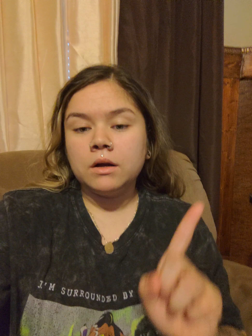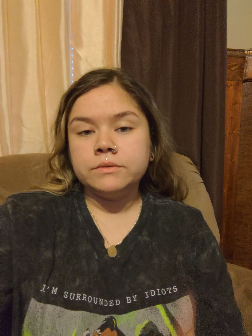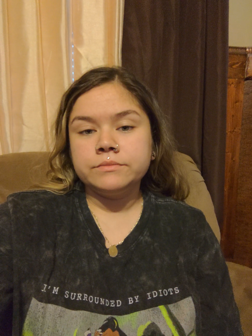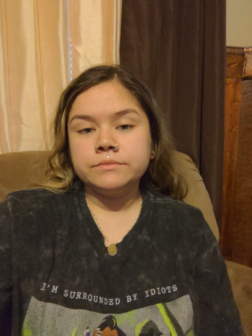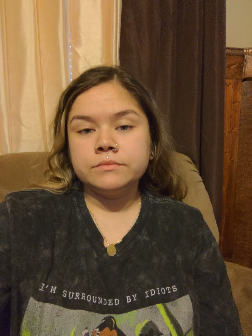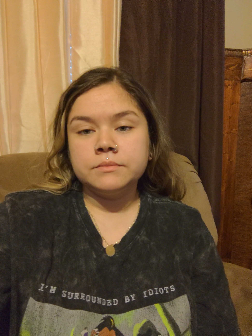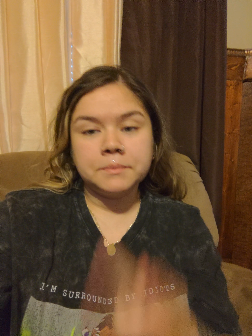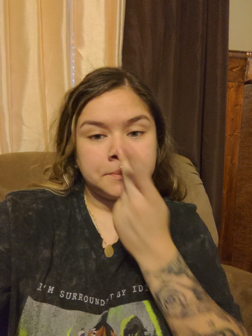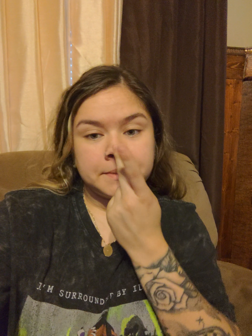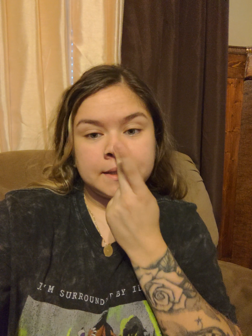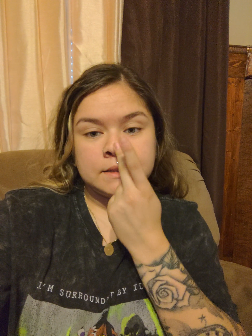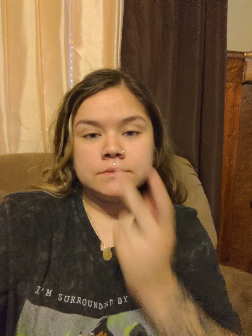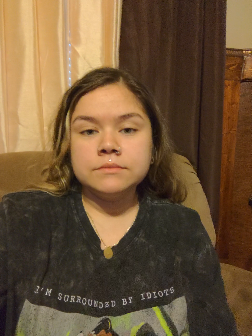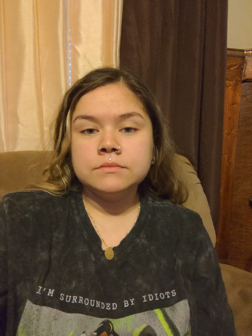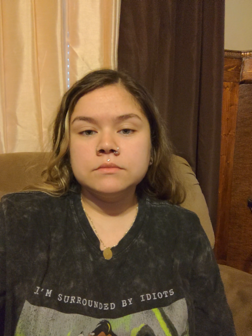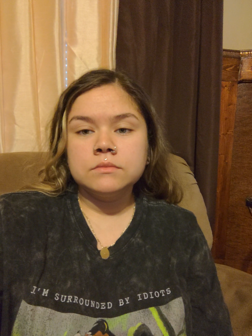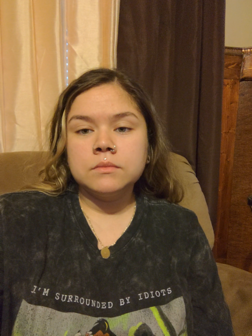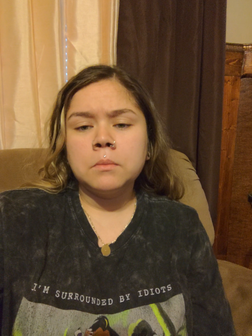penis